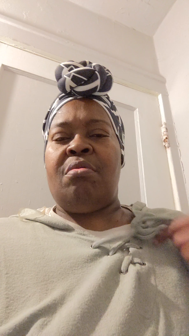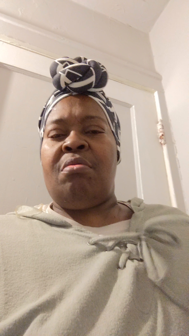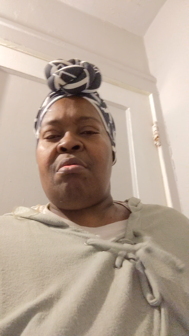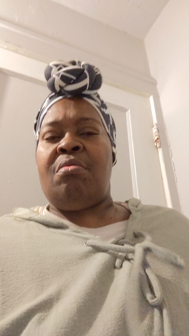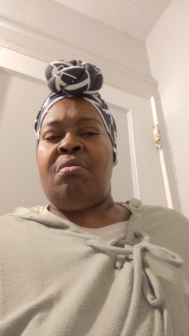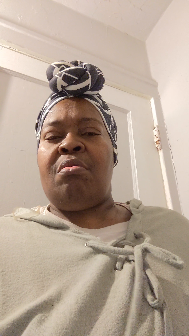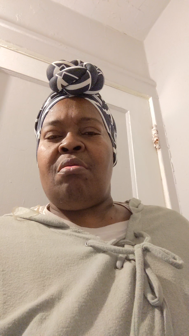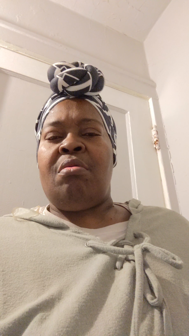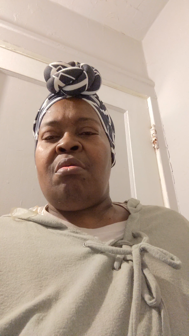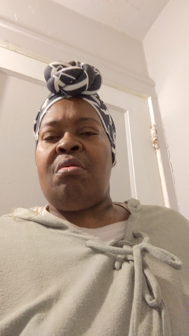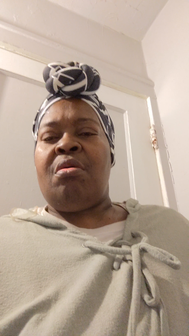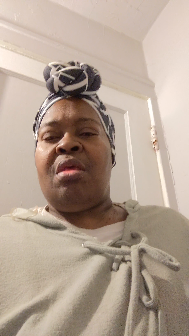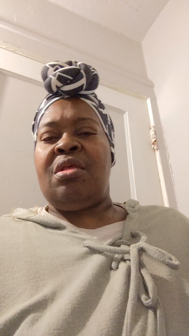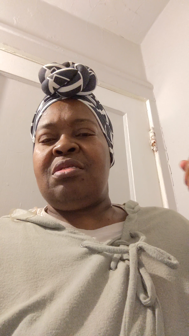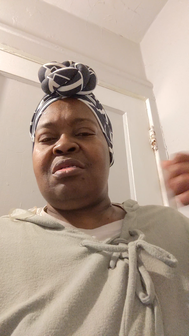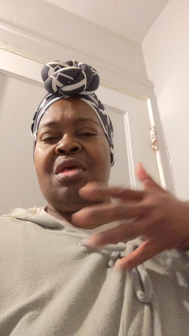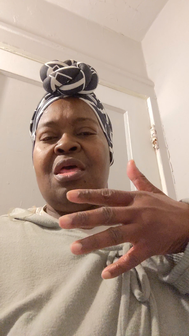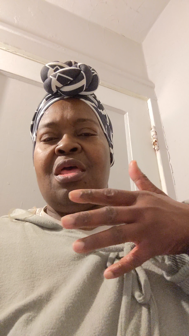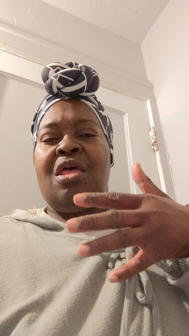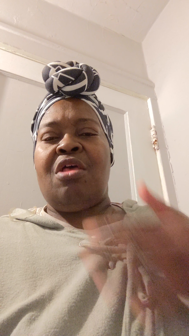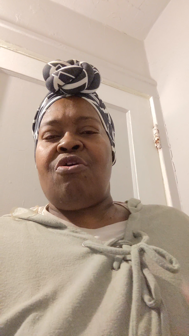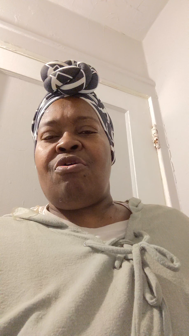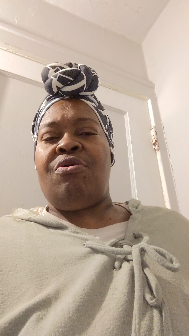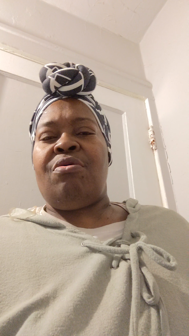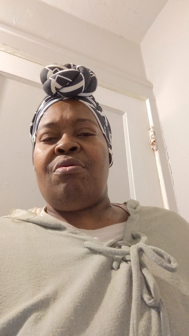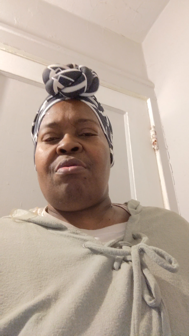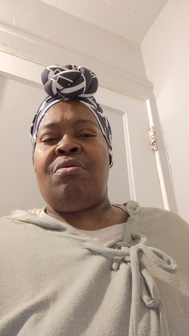scared